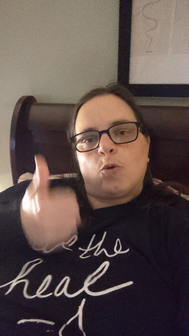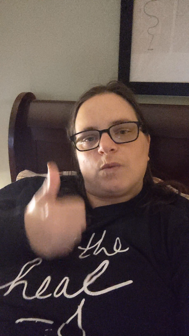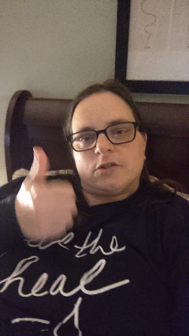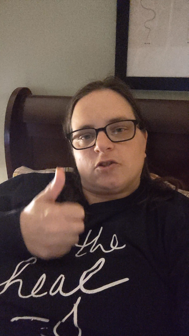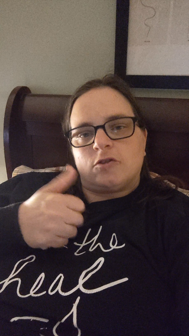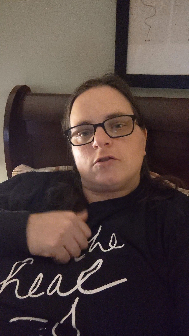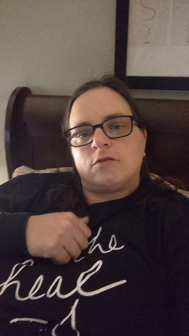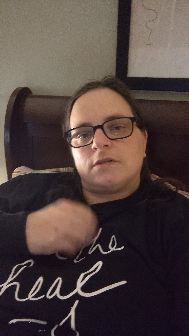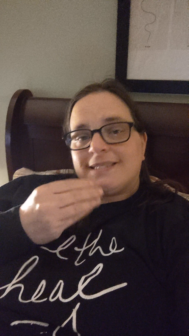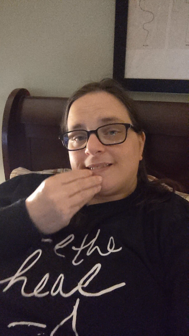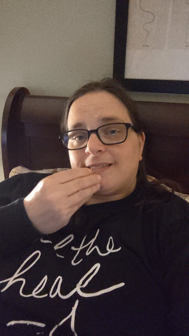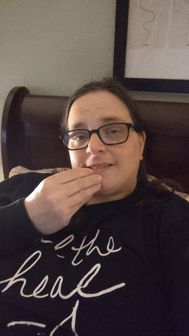eat